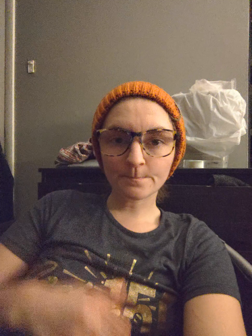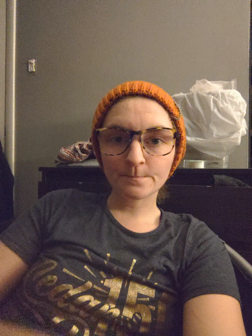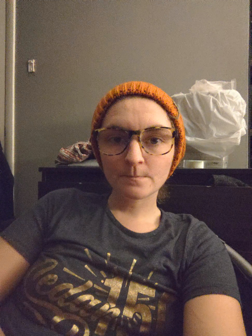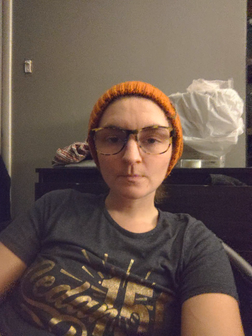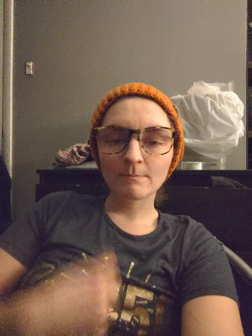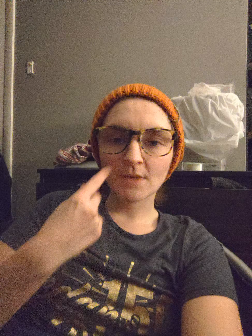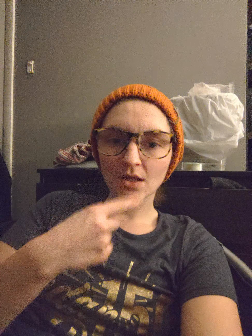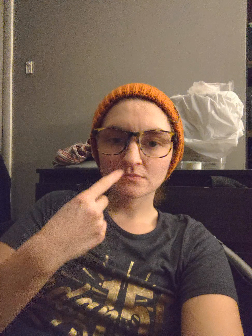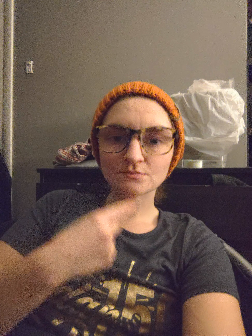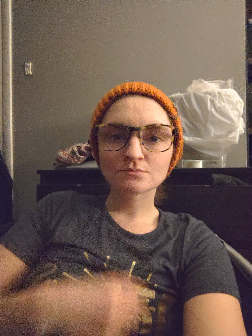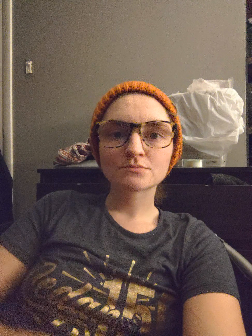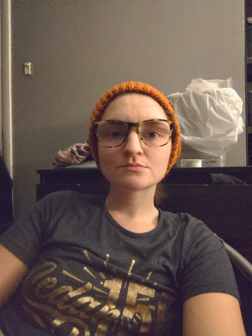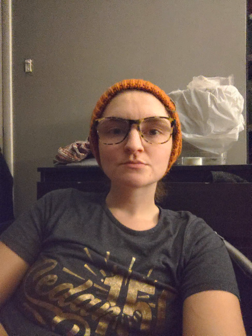mouth